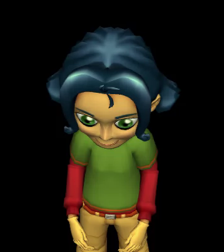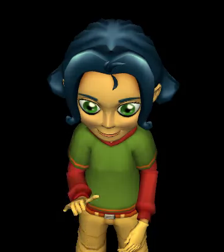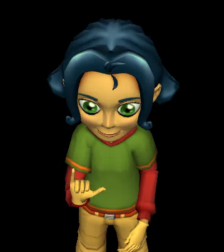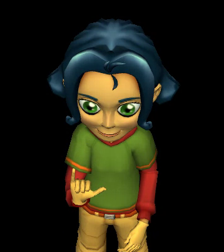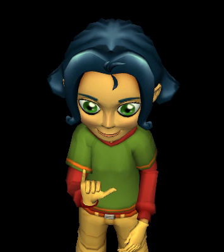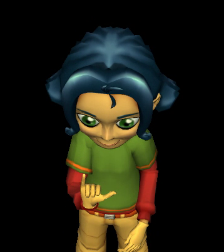من